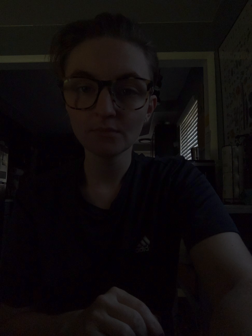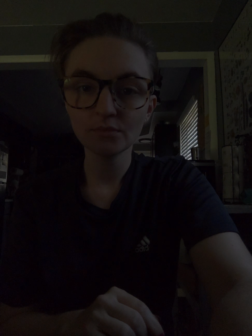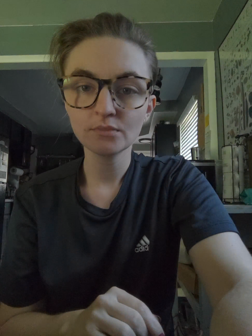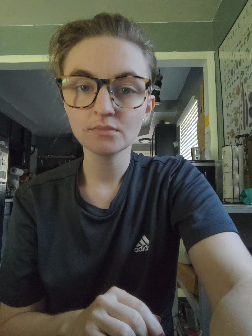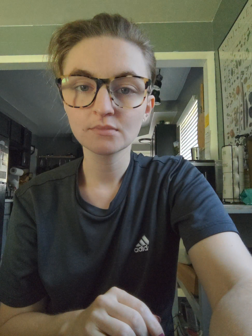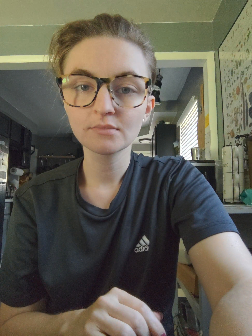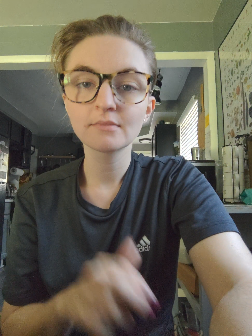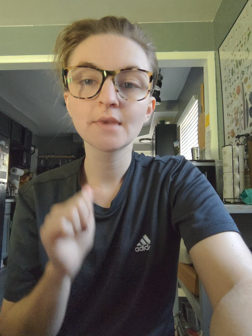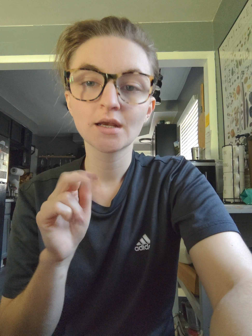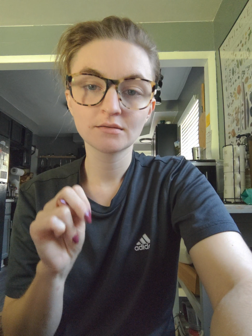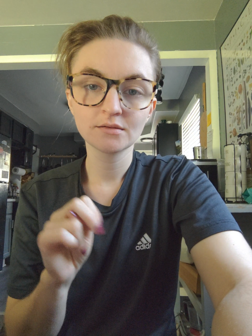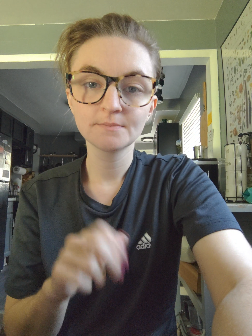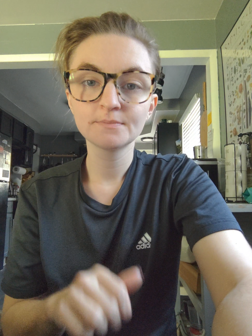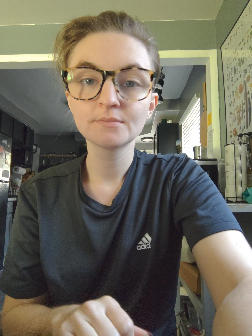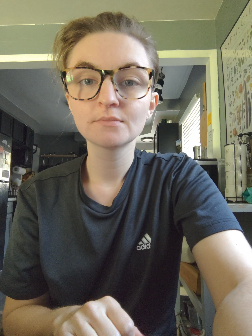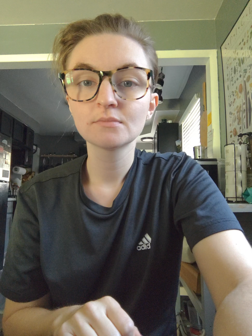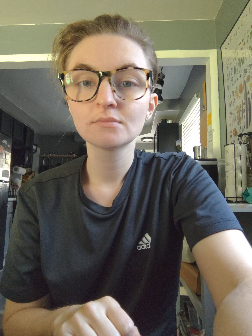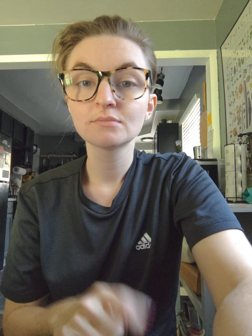an